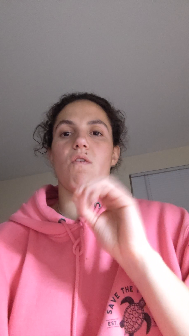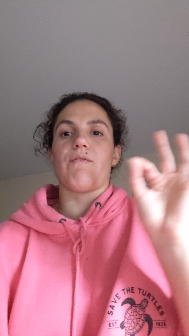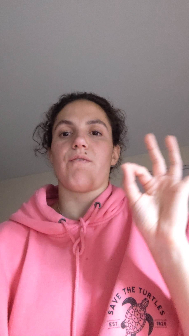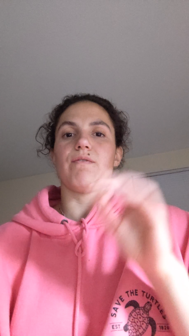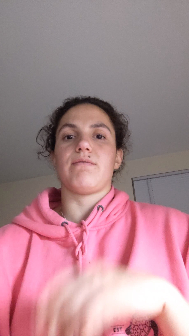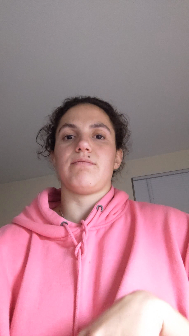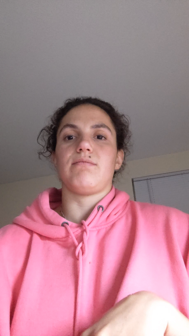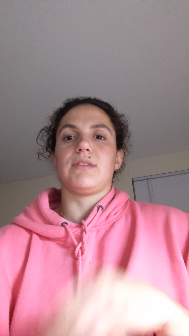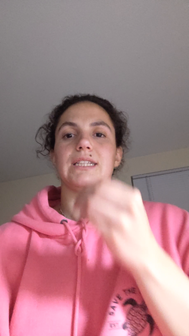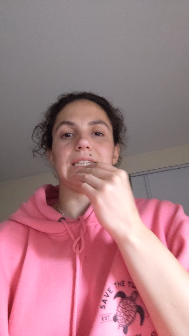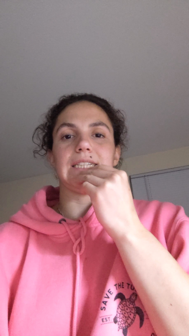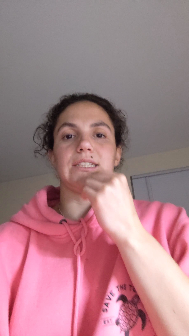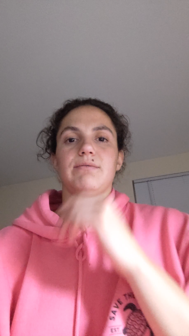eat